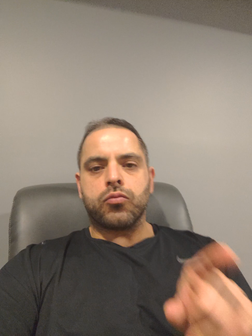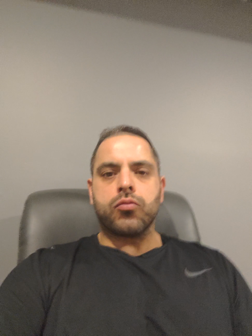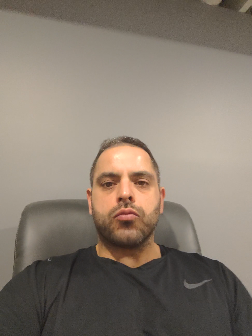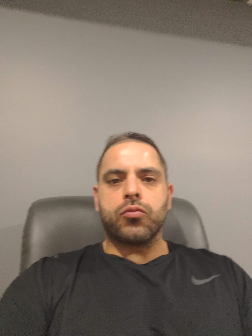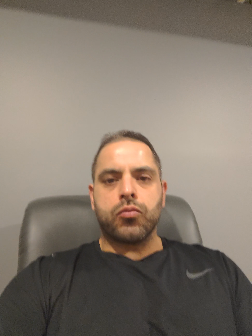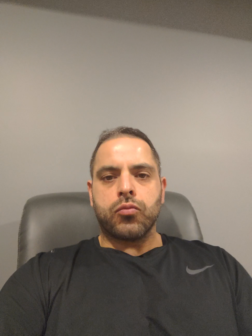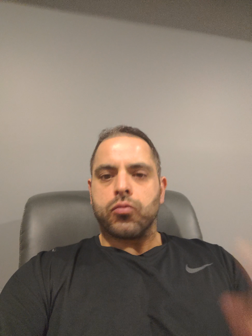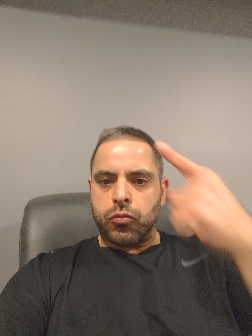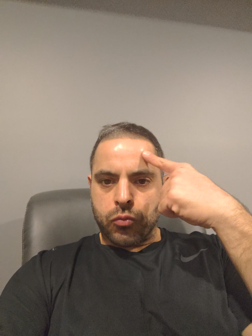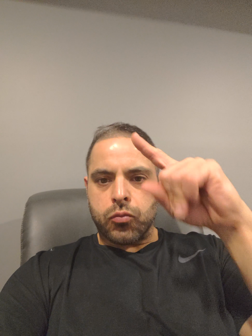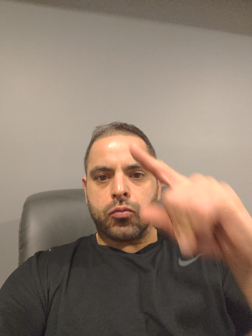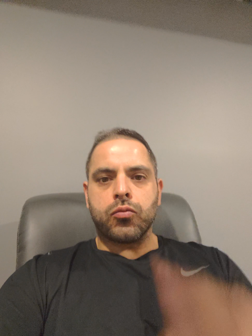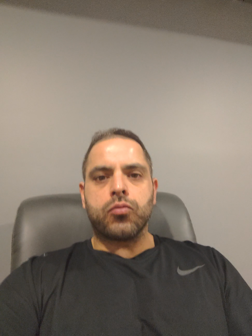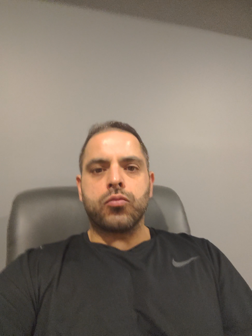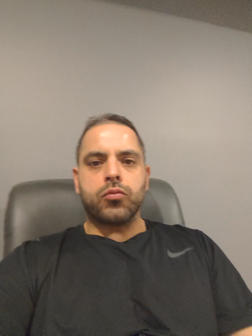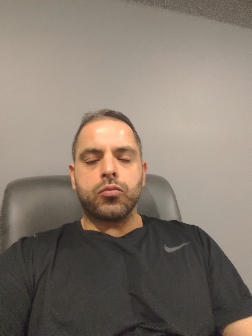for